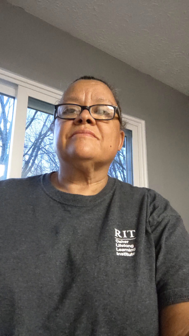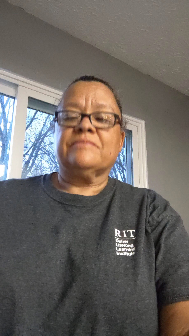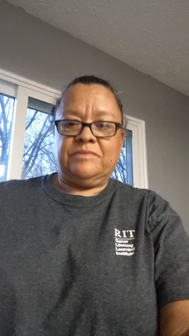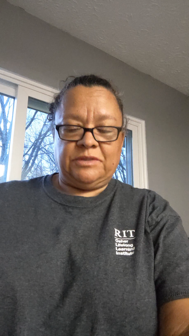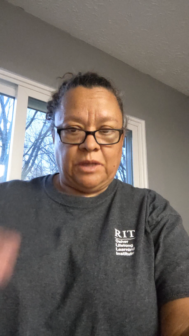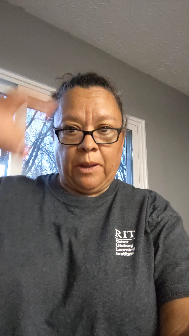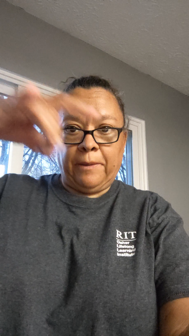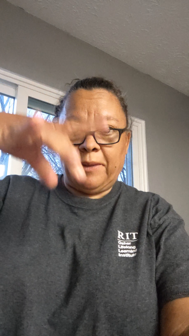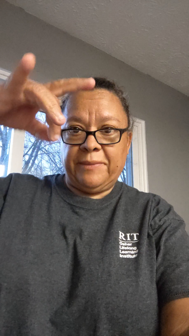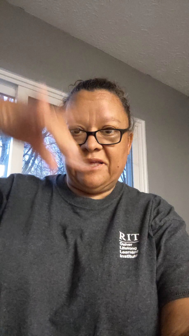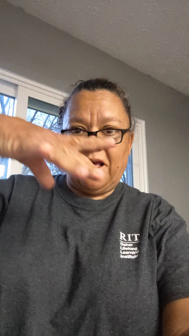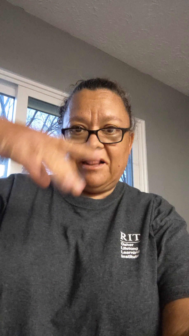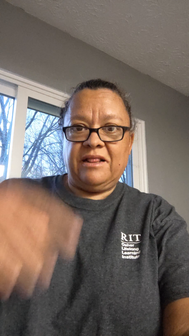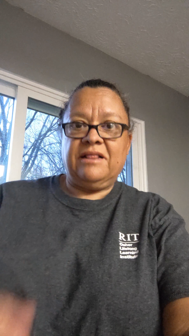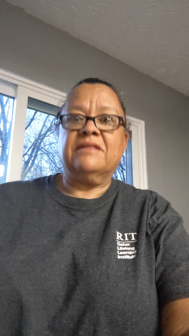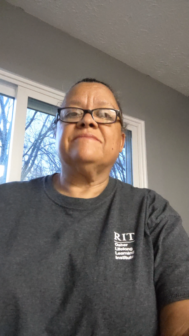pumpkin